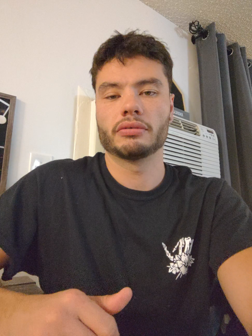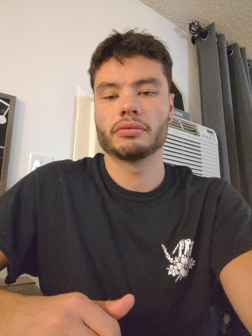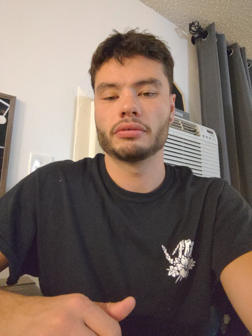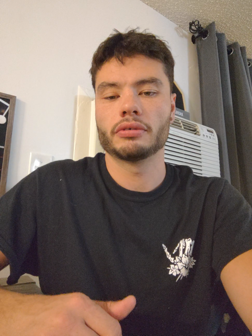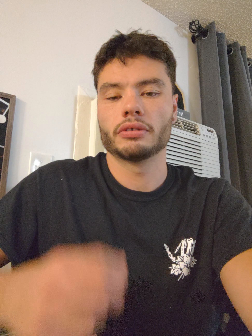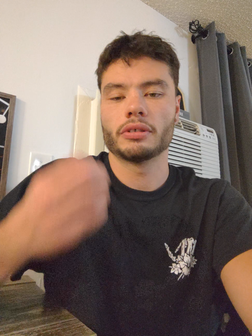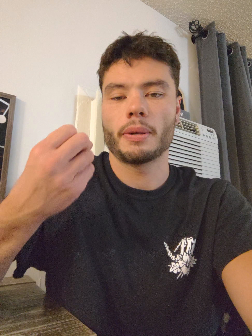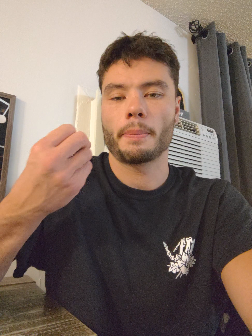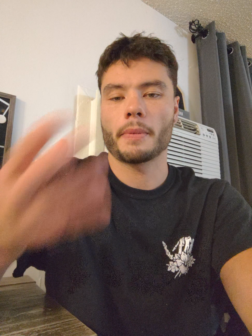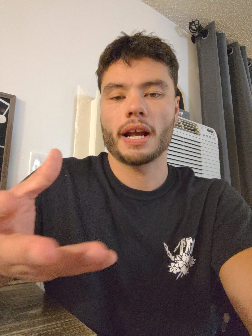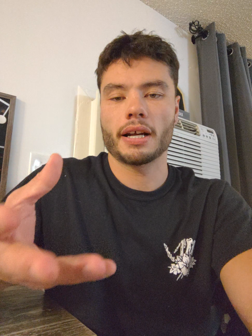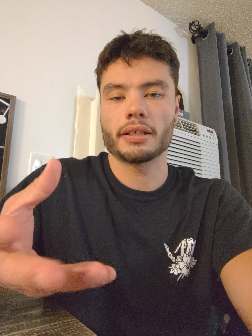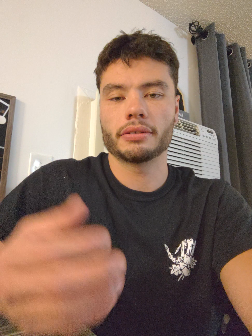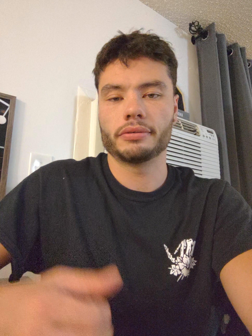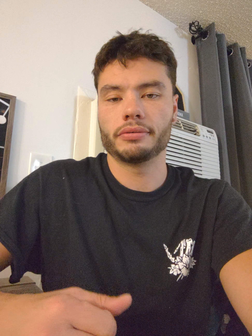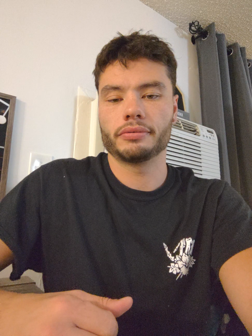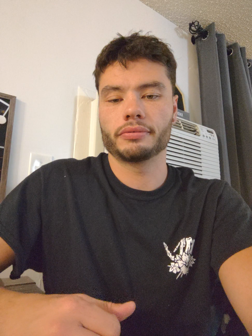many